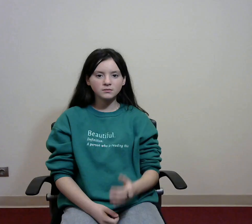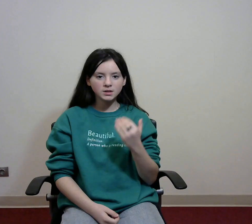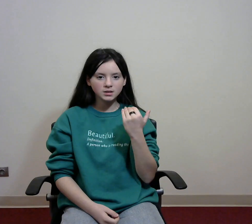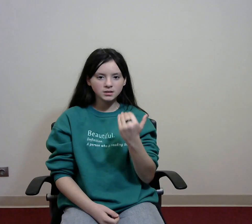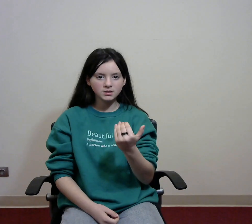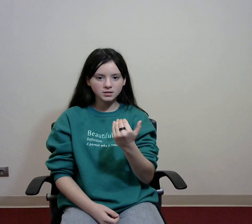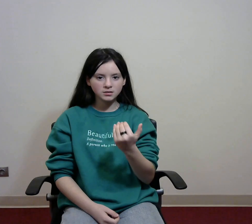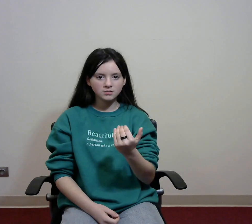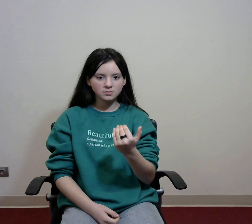siz